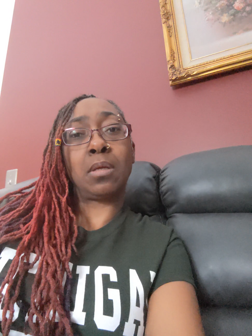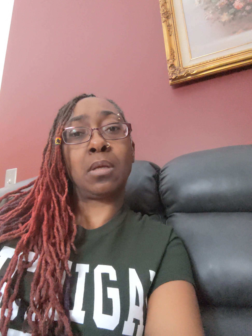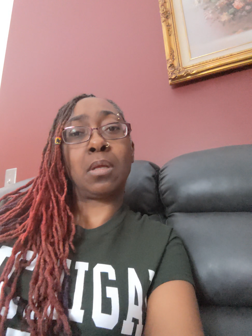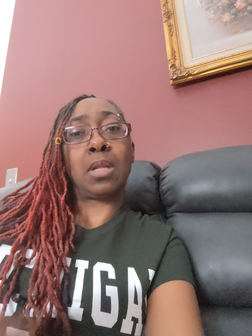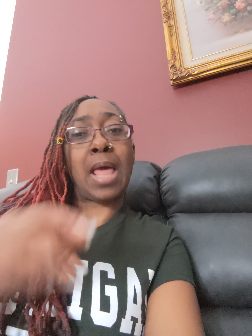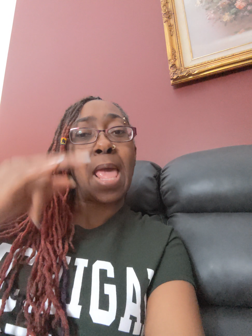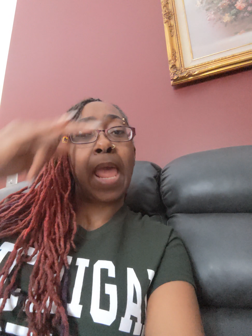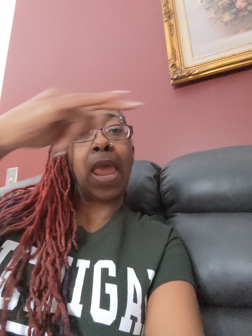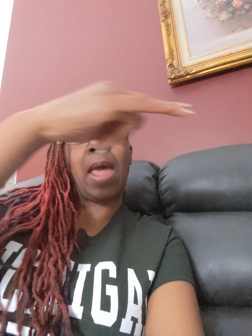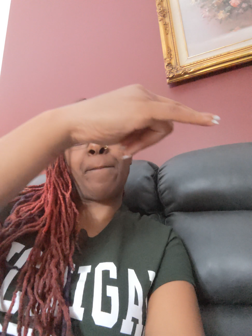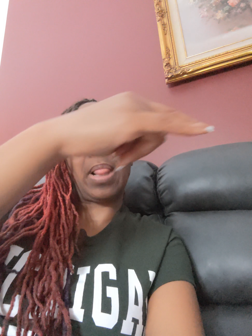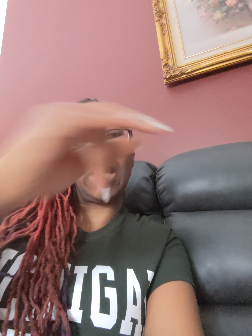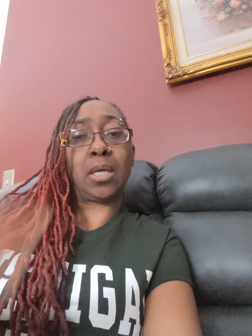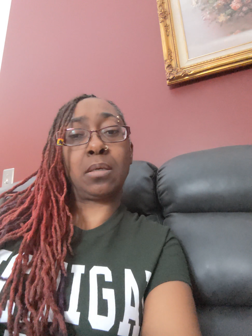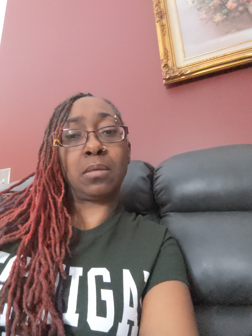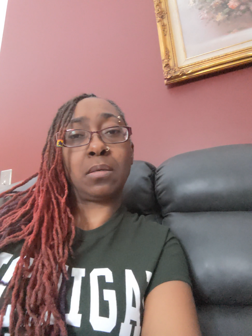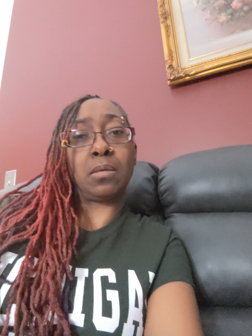airplane